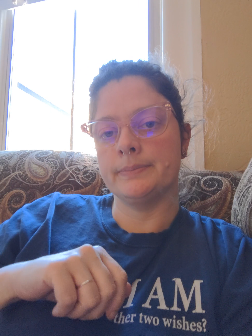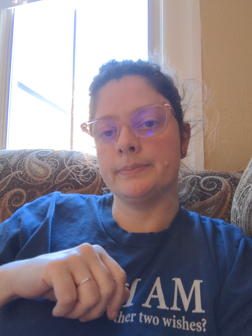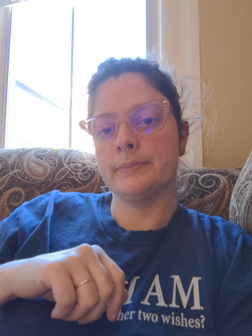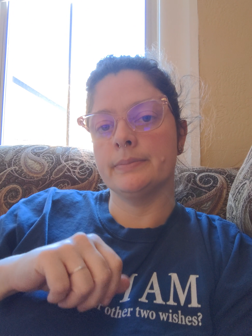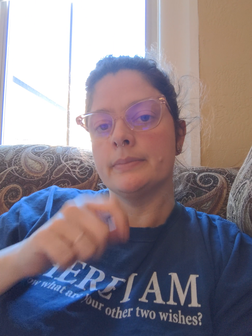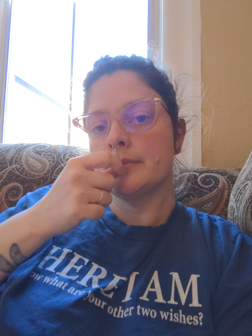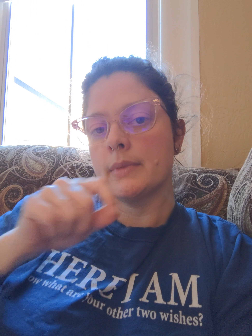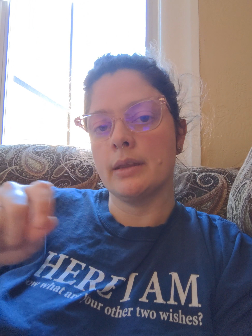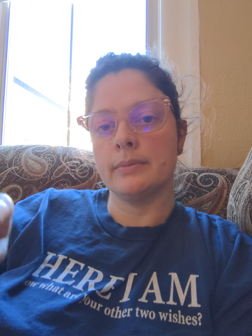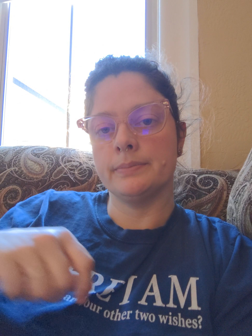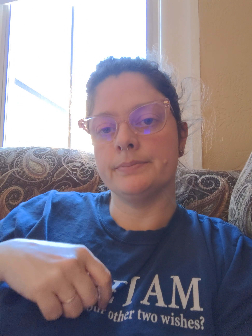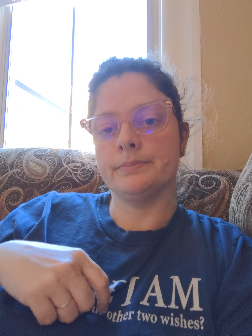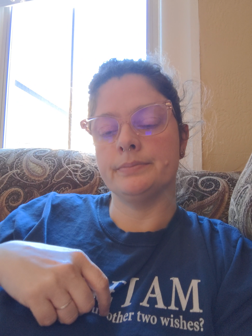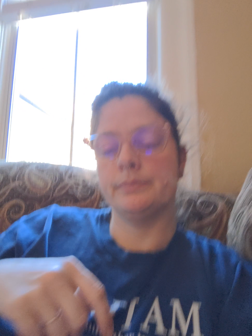pen